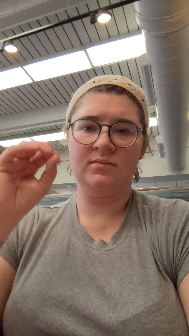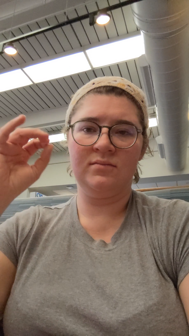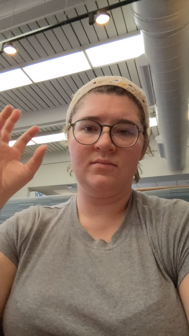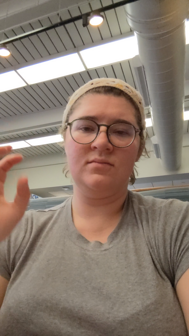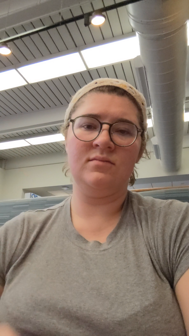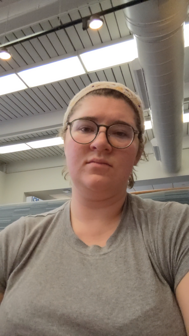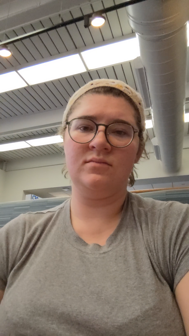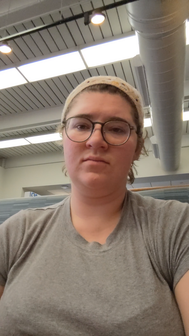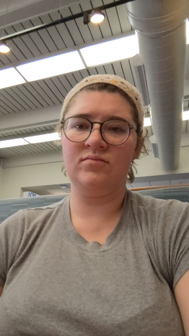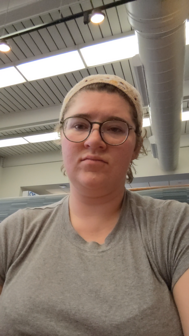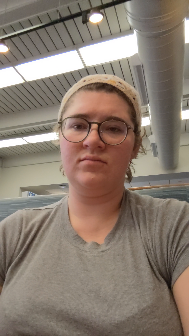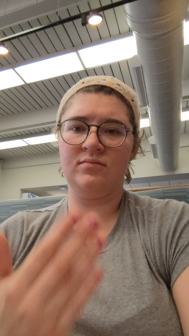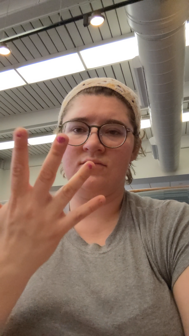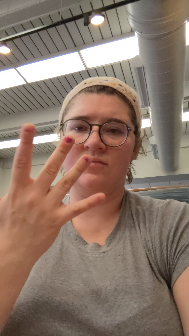hand